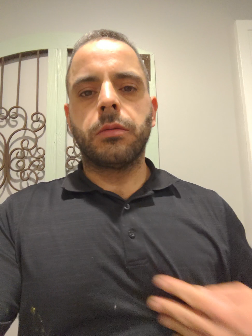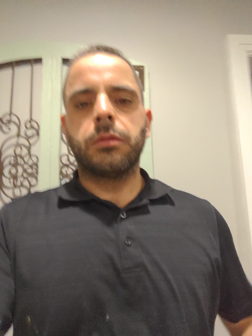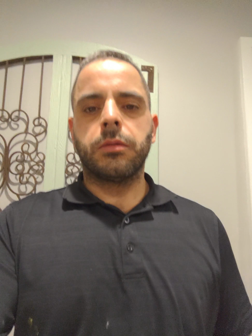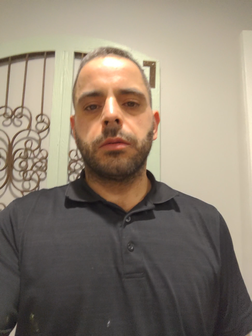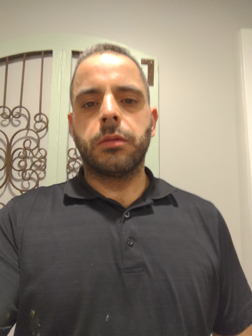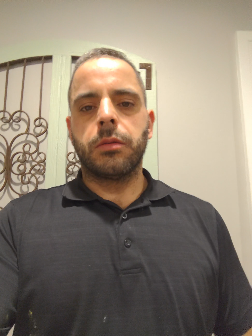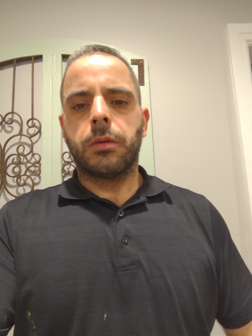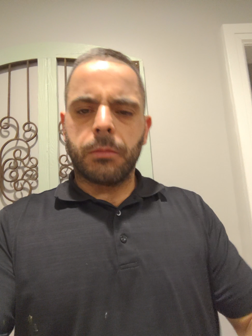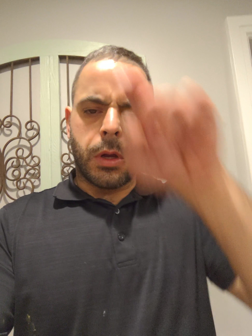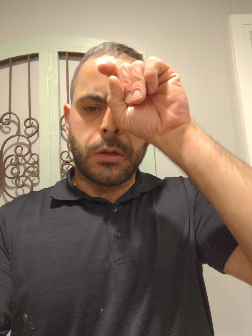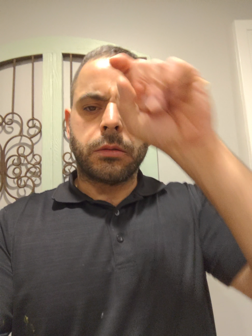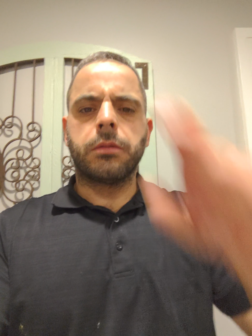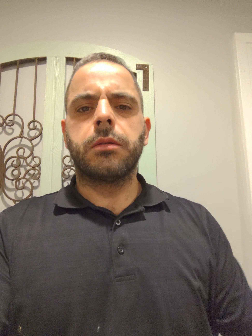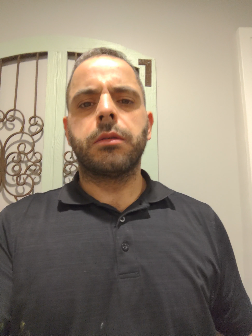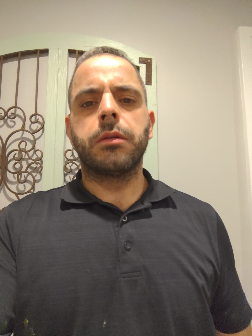puzzle